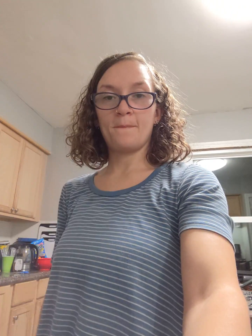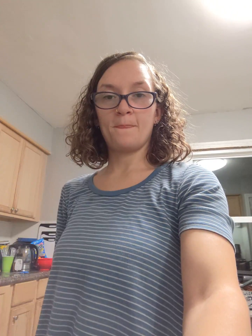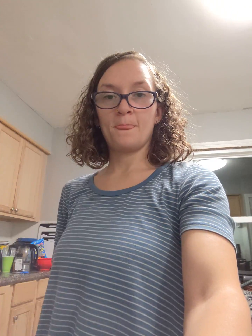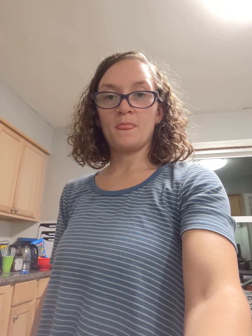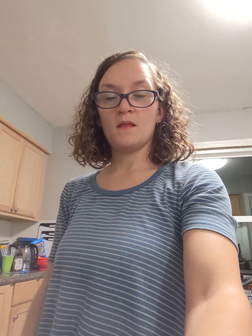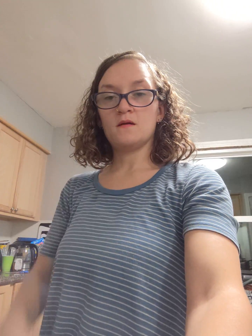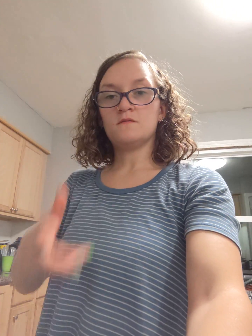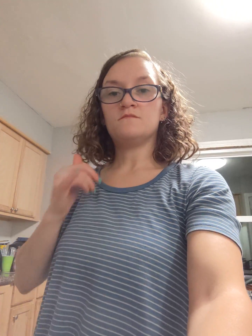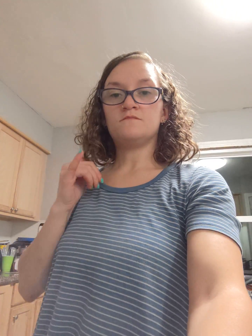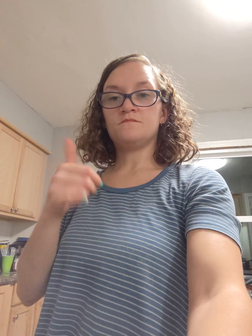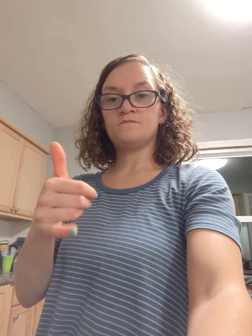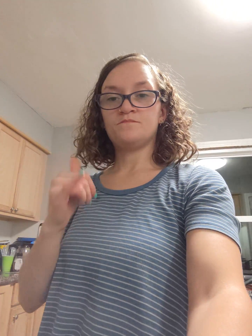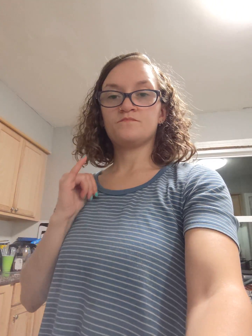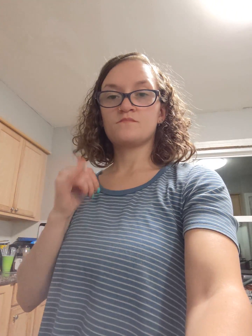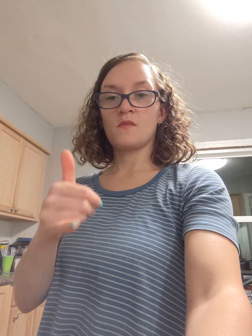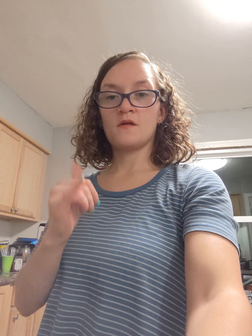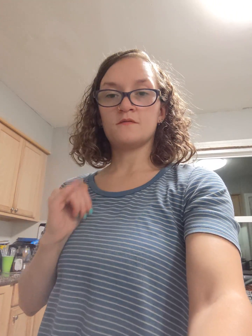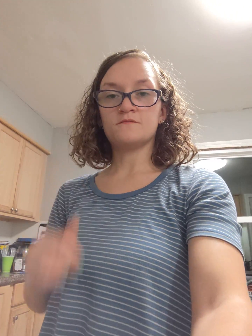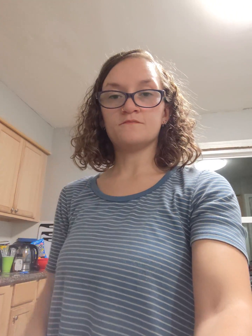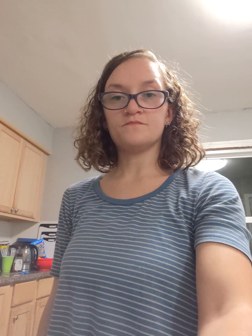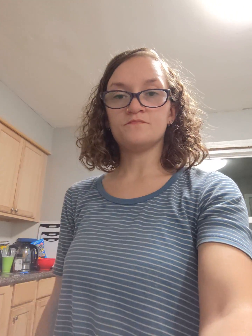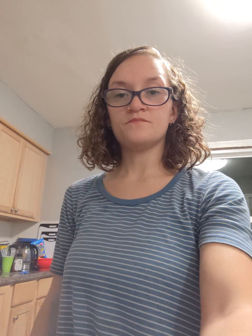rocking chair